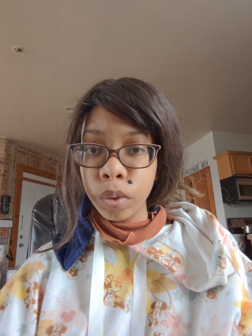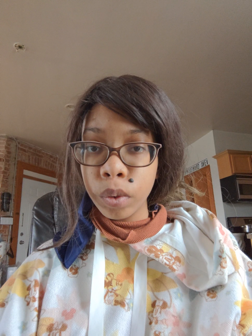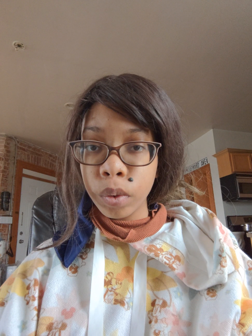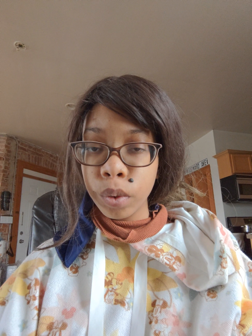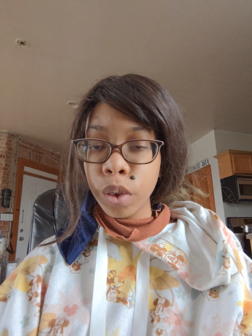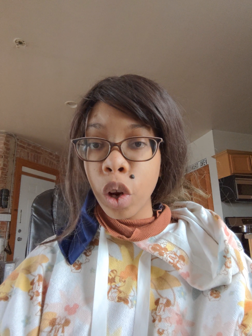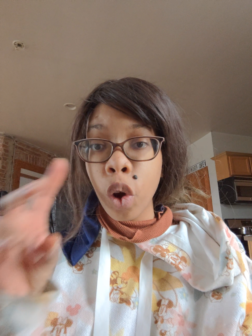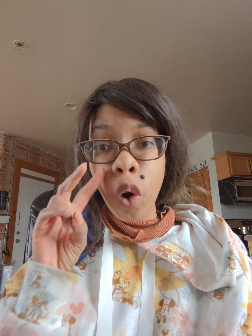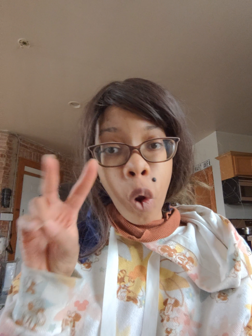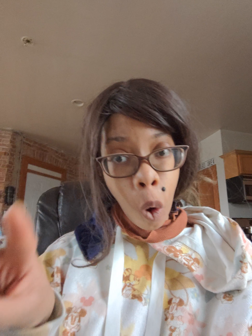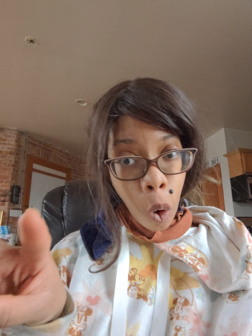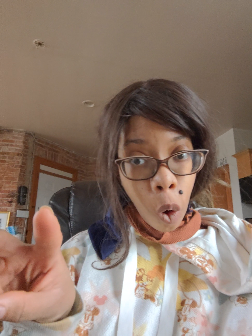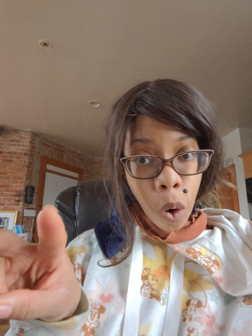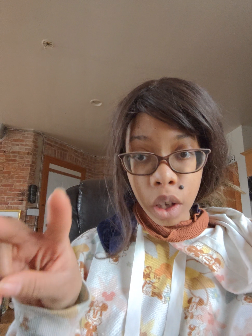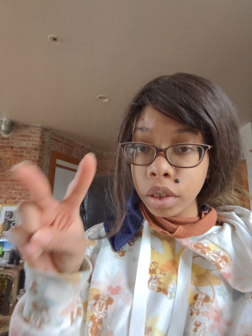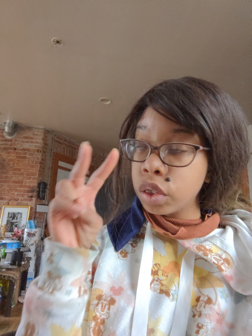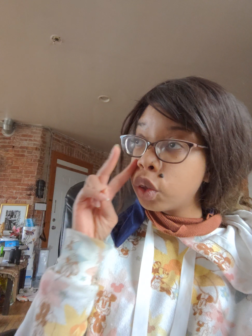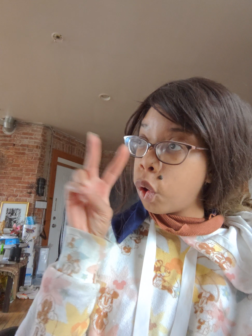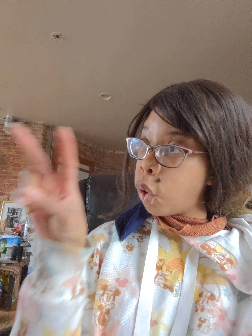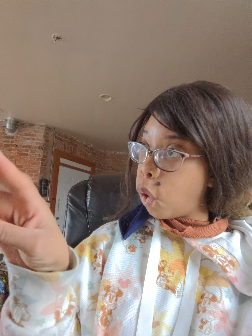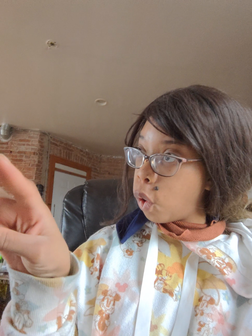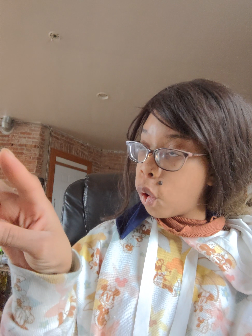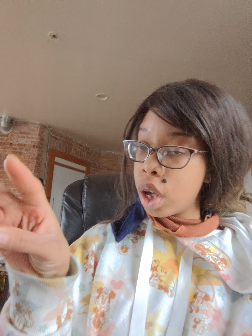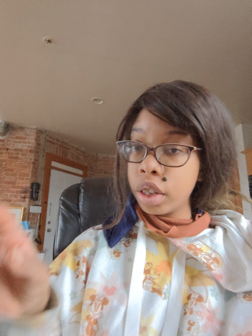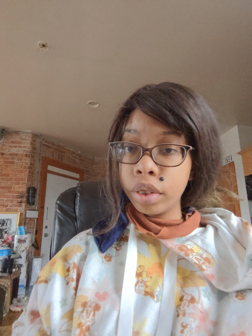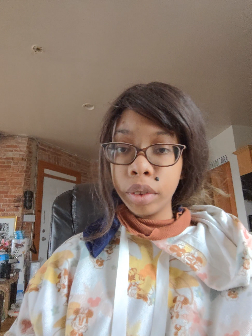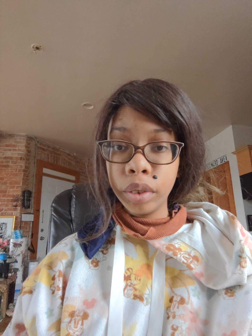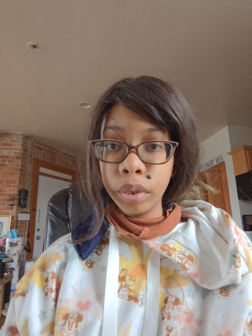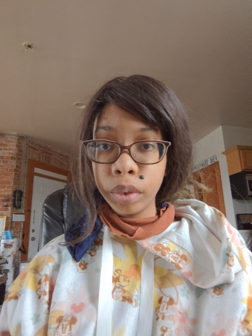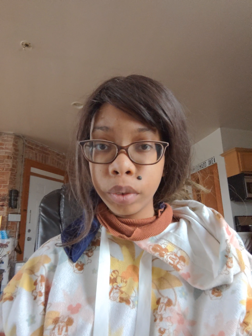look